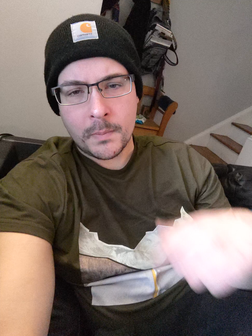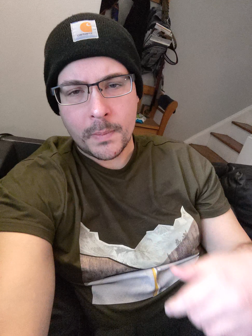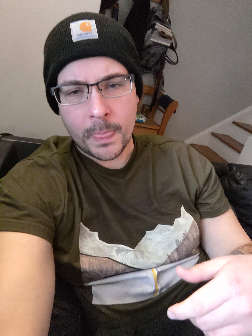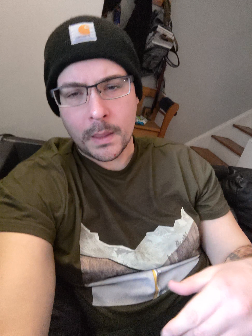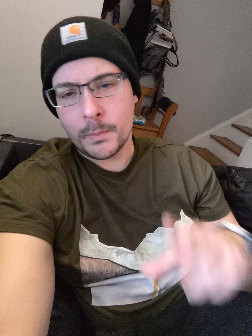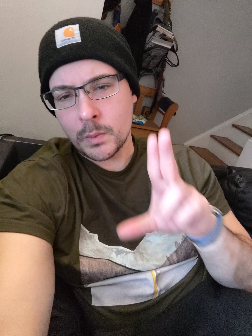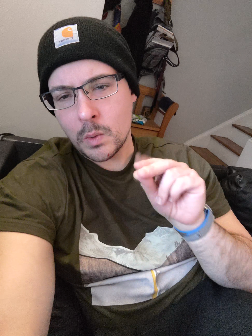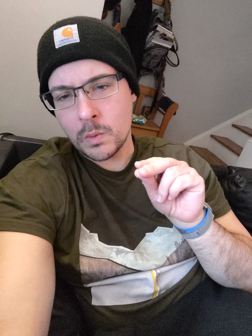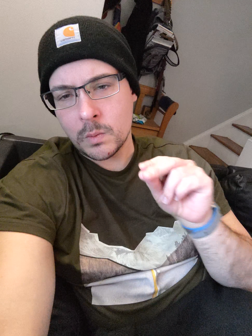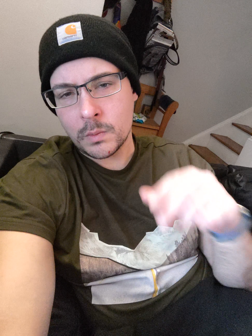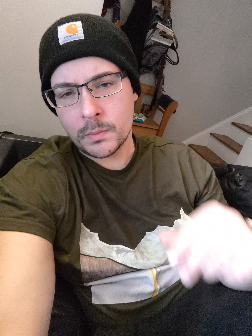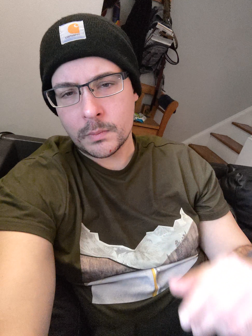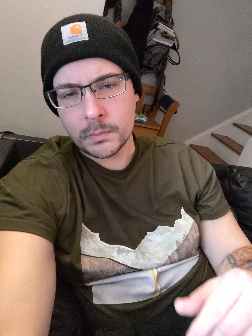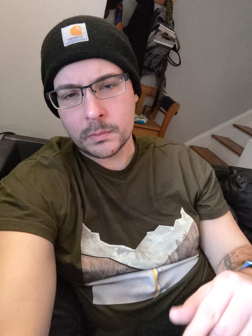no